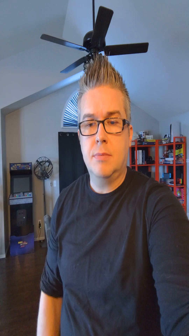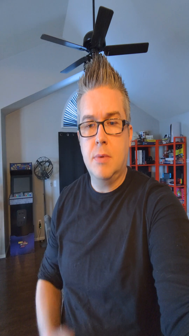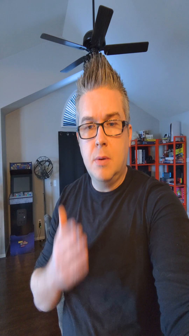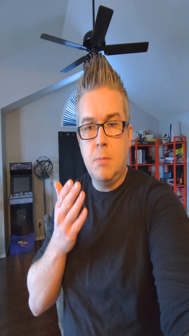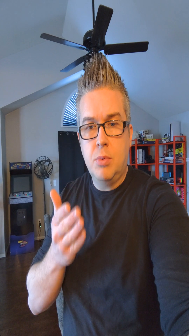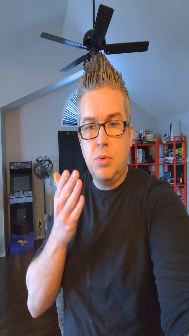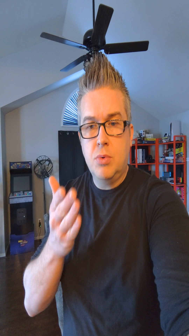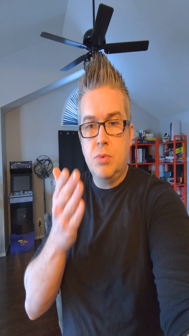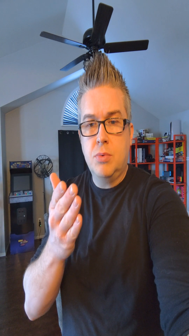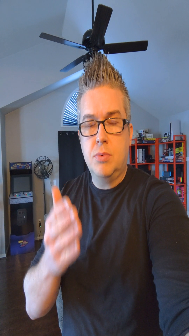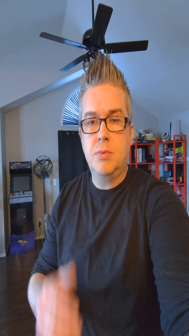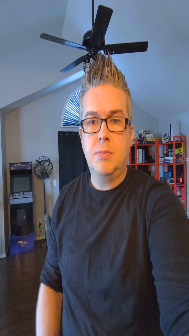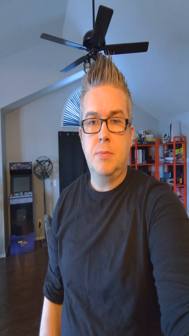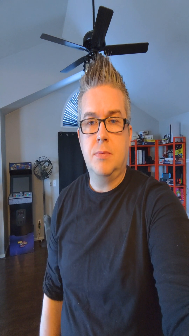boat